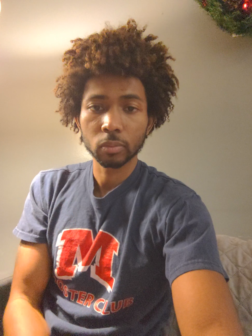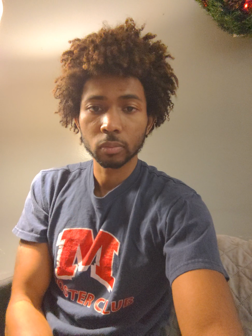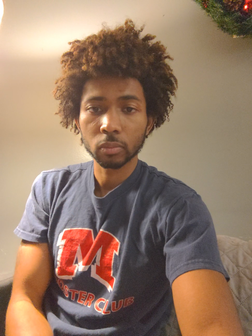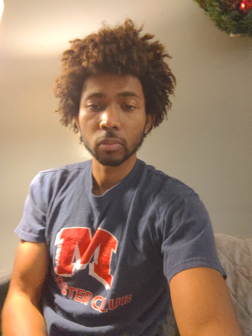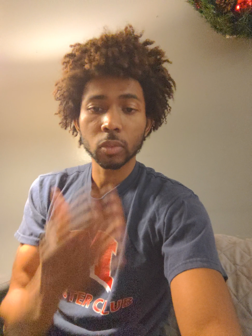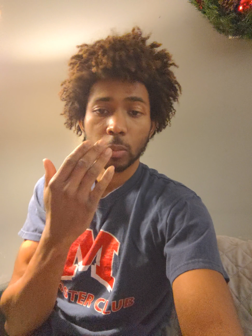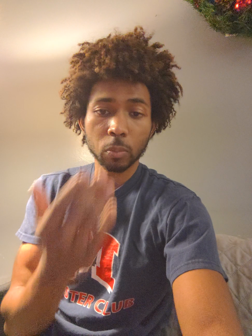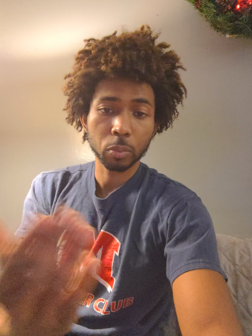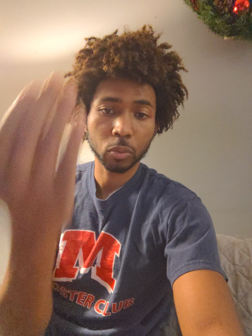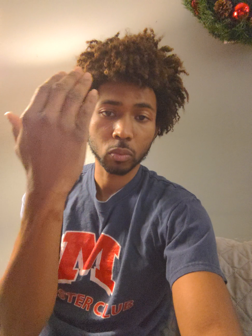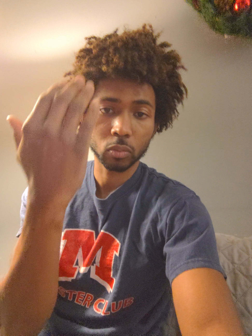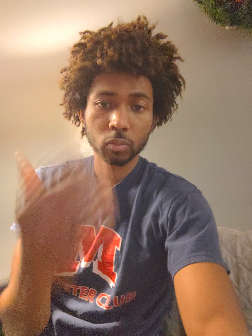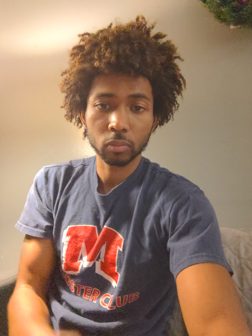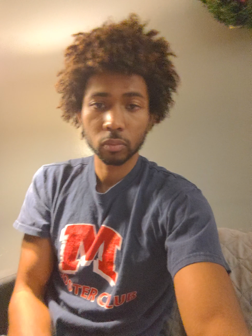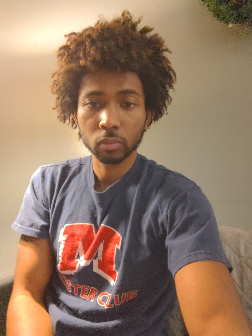morning